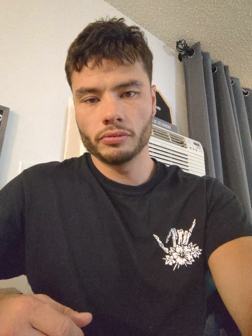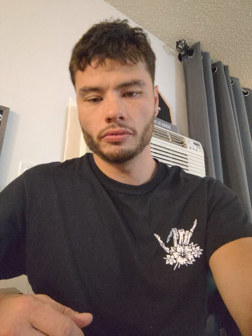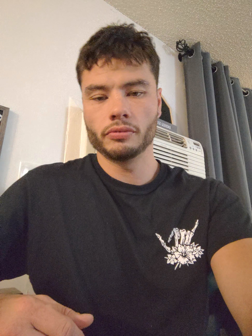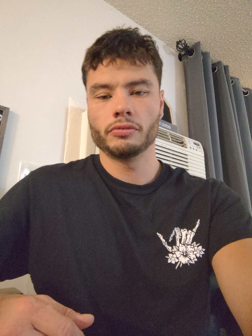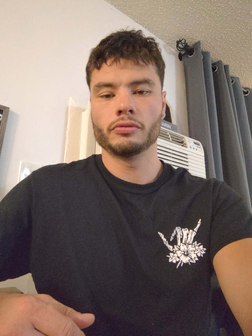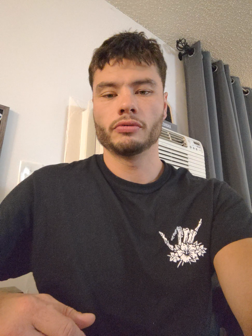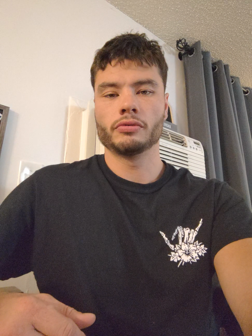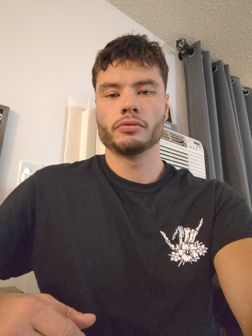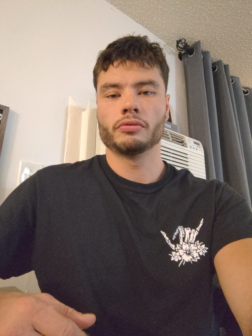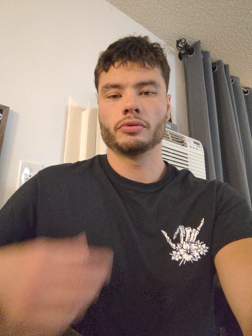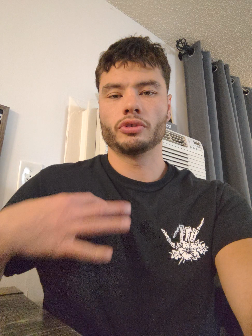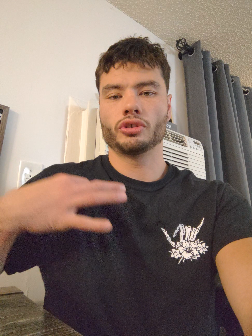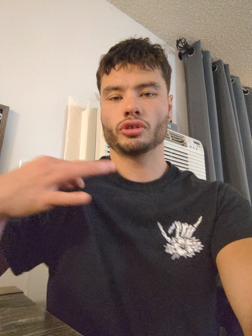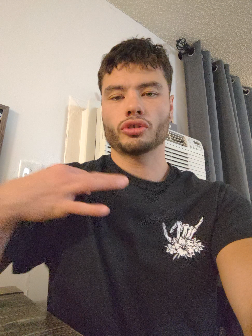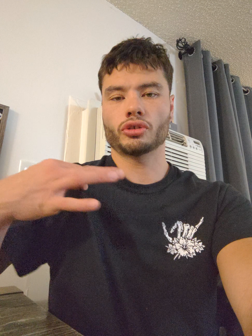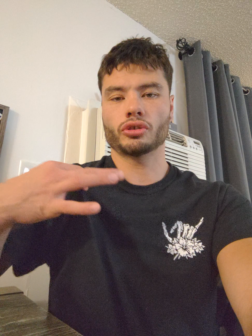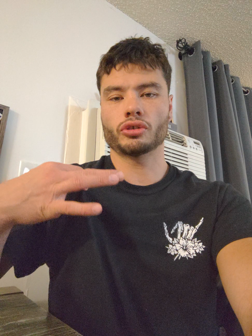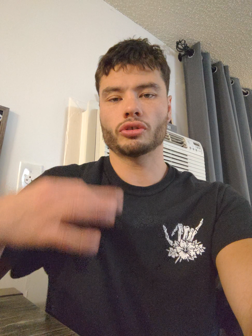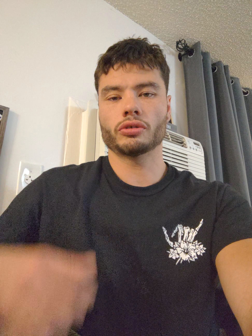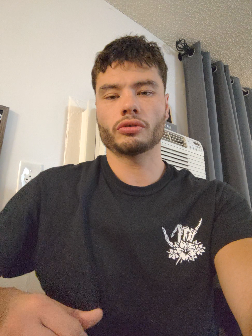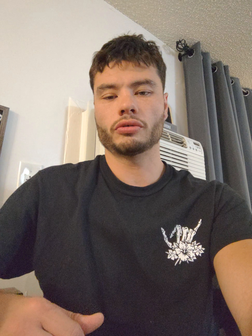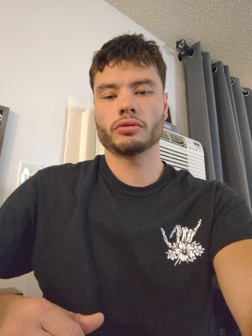shirt